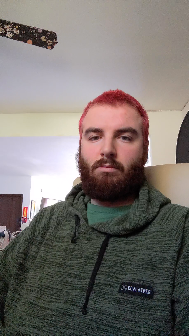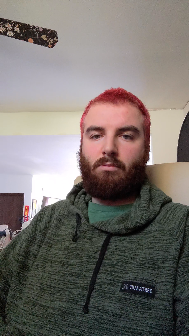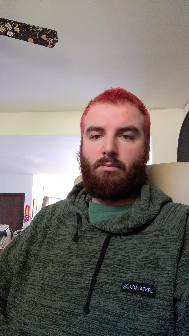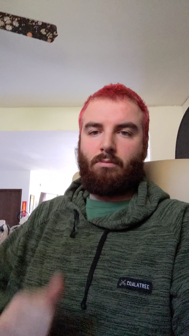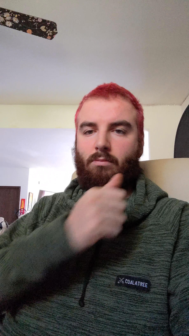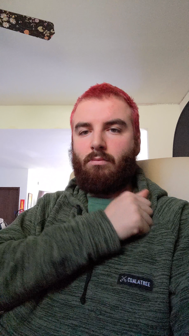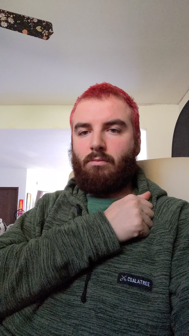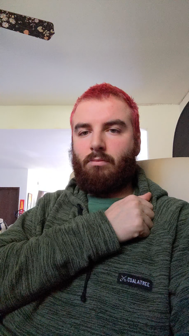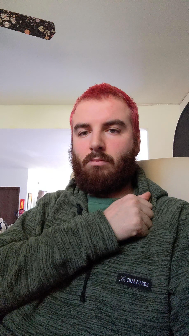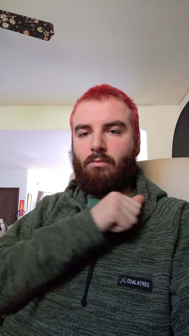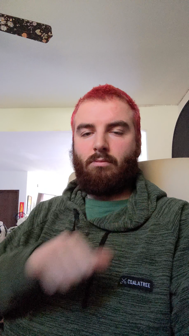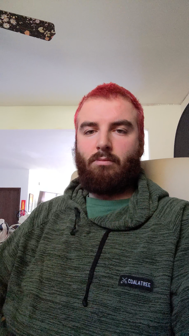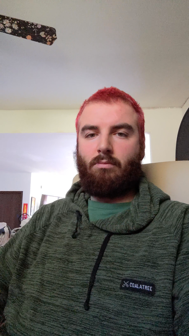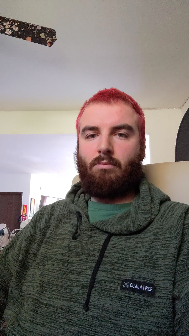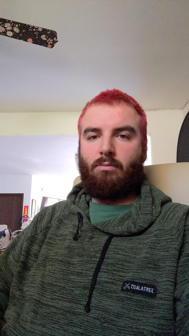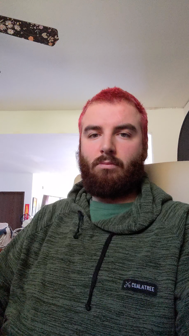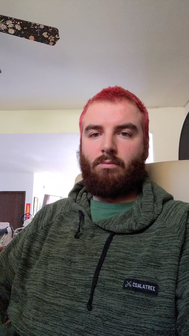hug